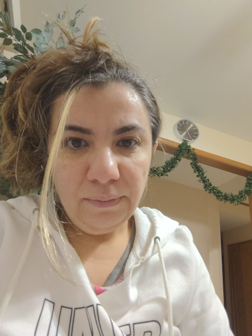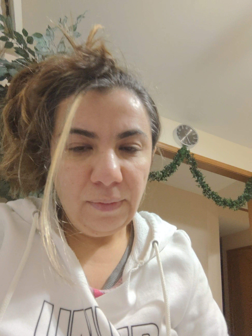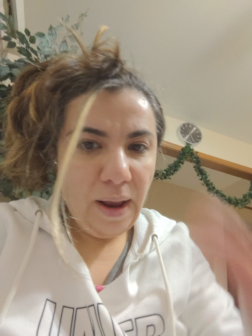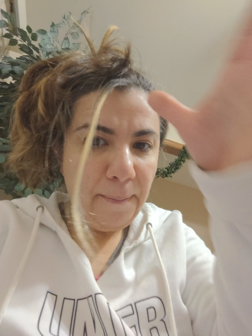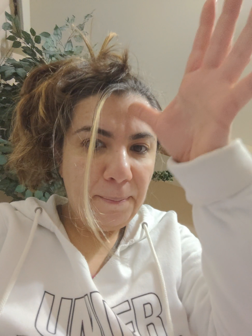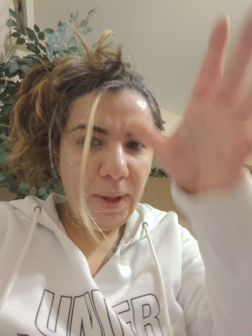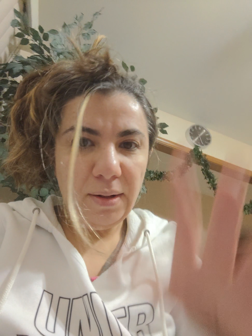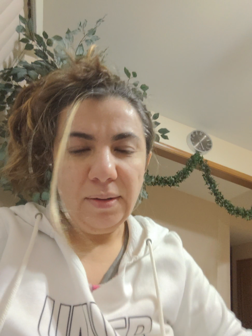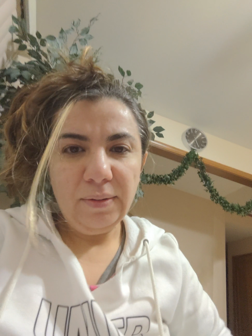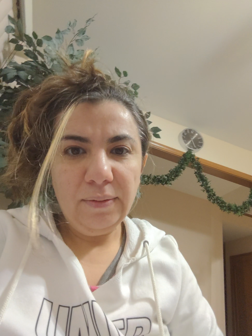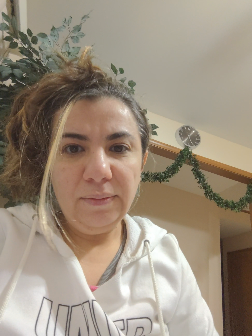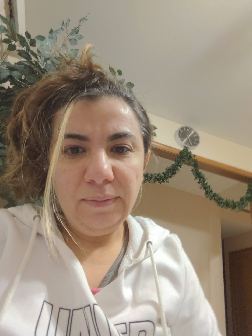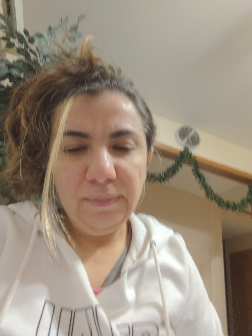man